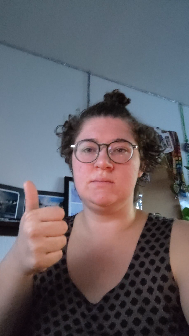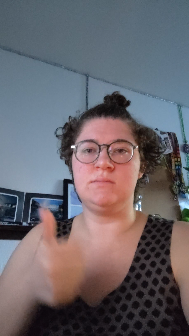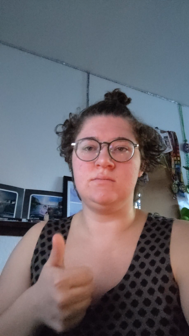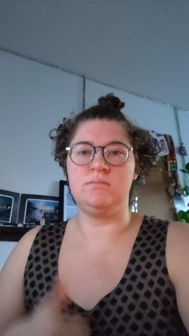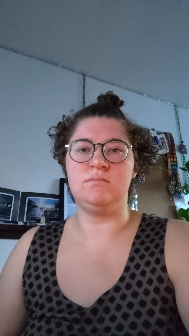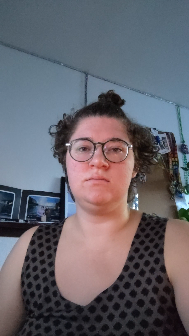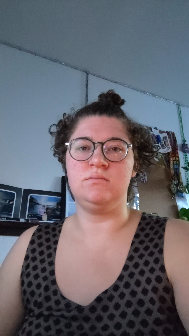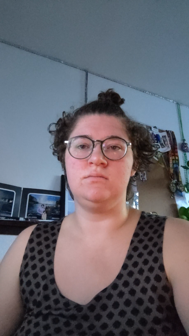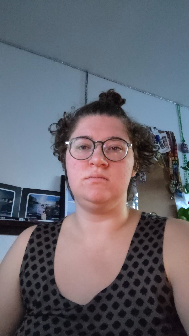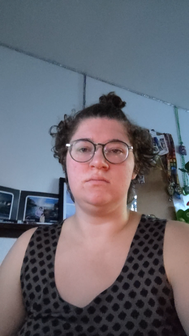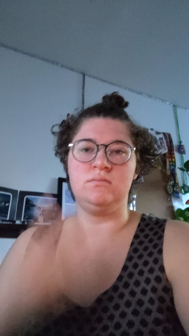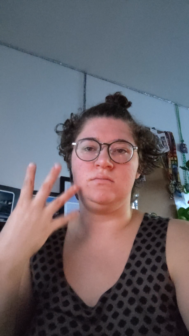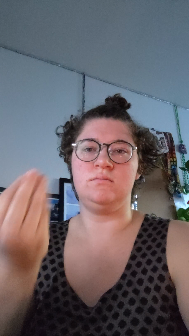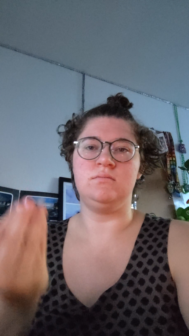got to